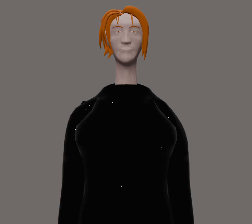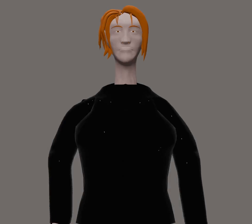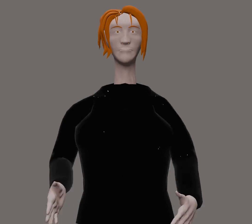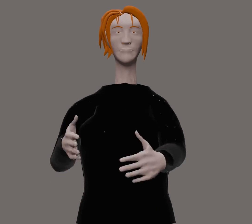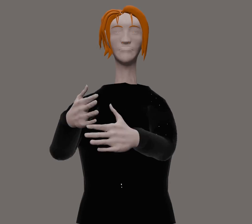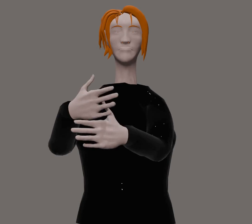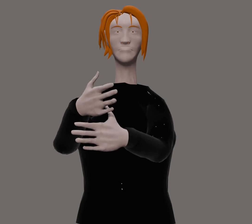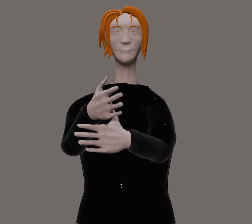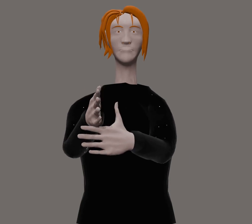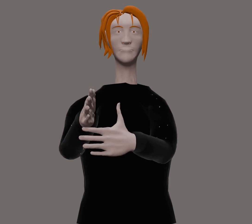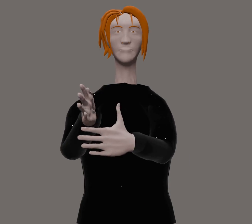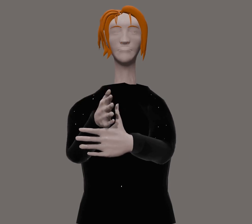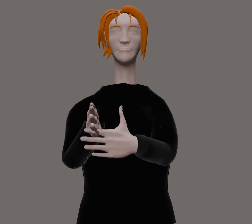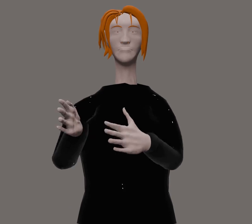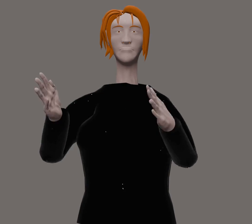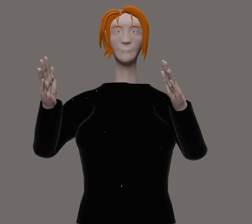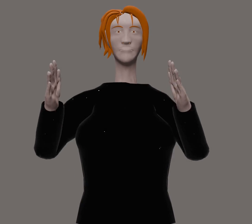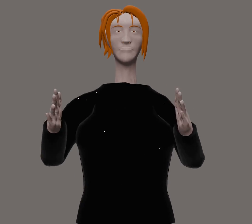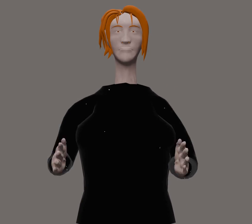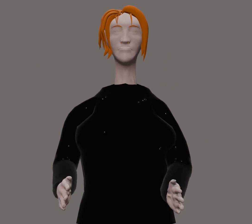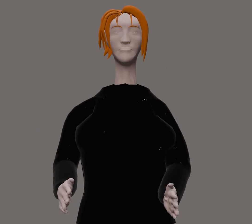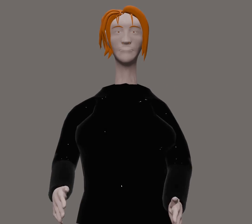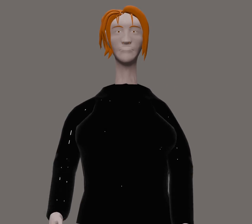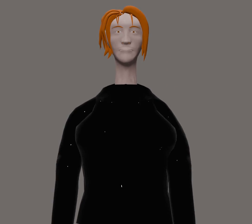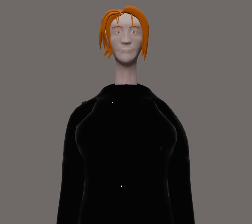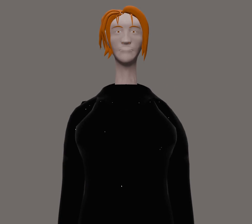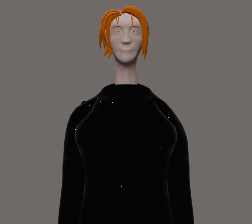Better Half (Partner)